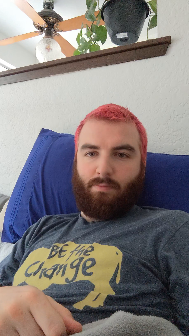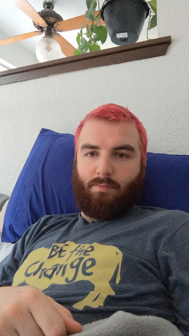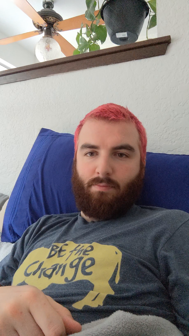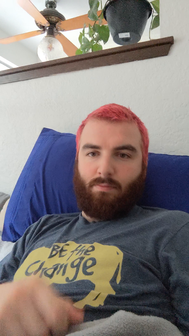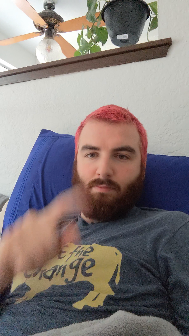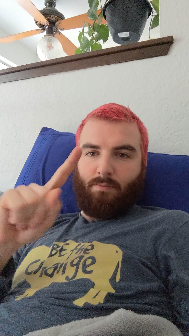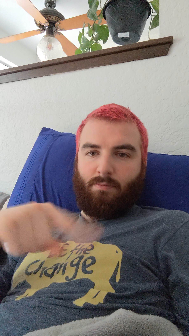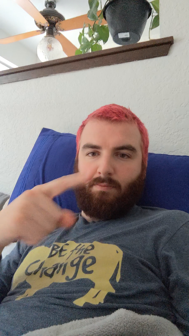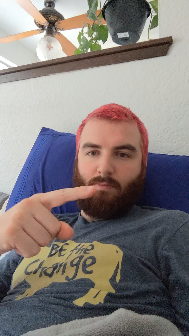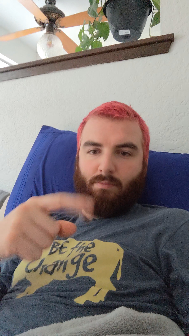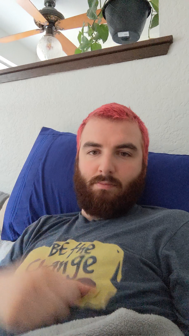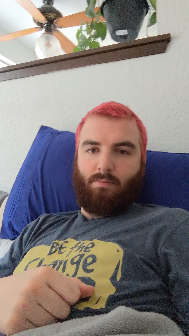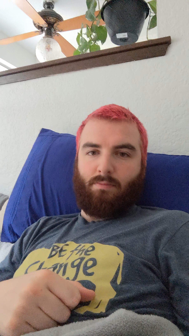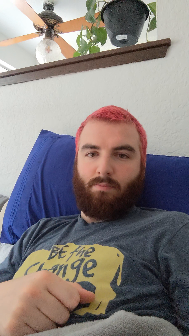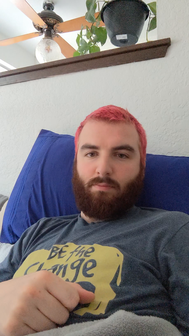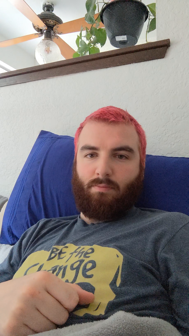about